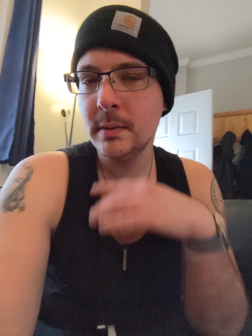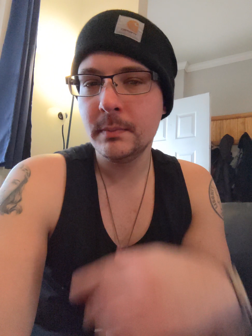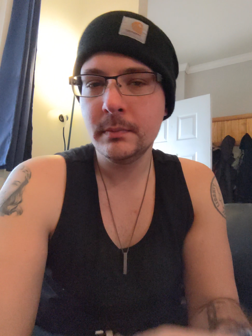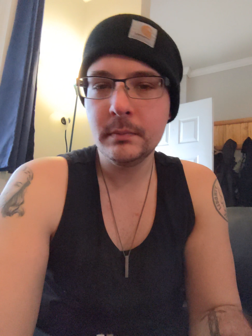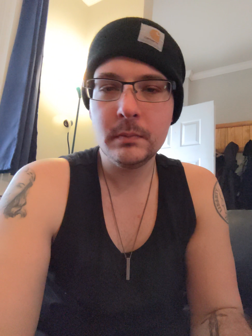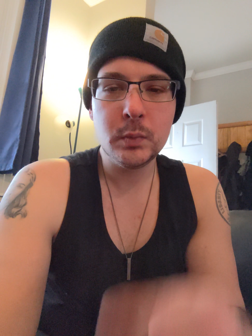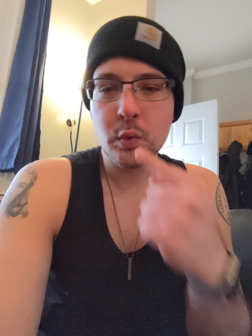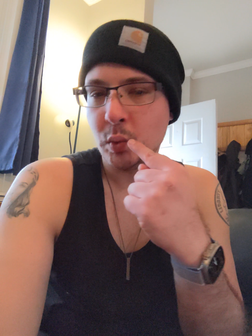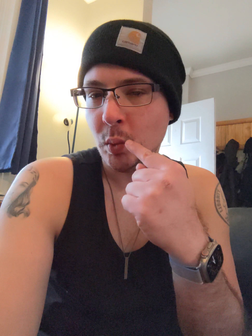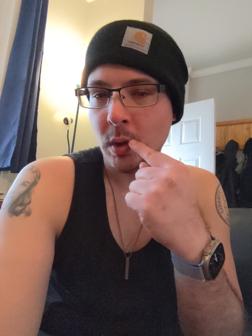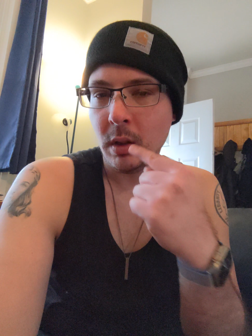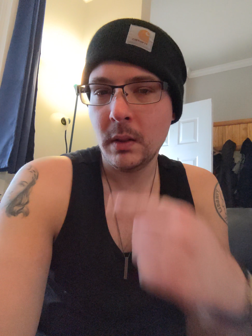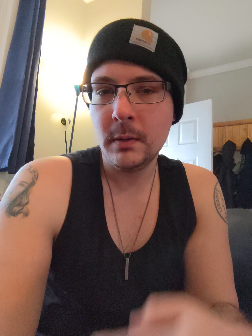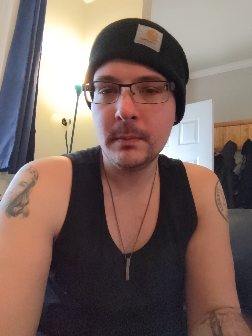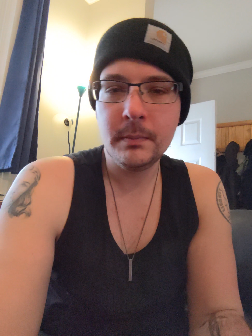tooth